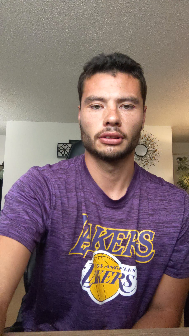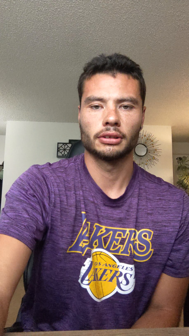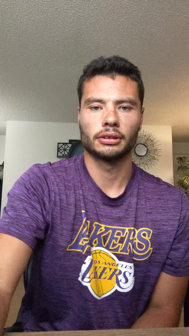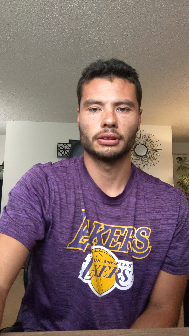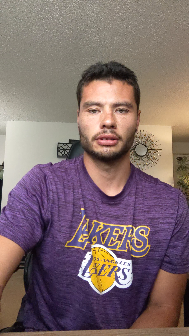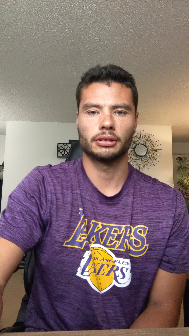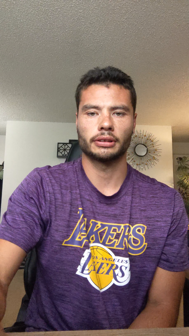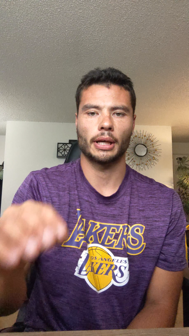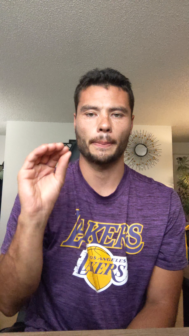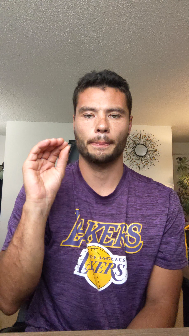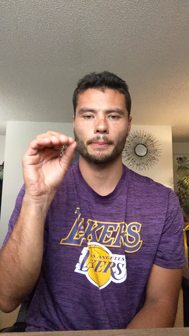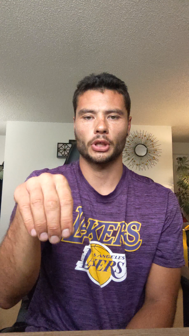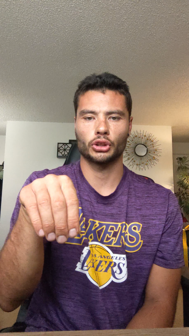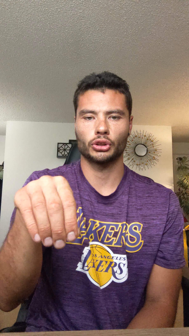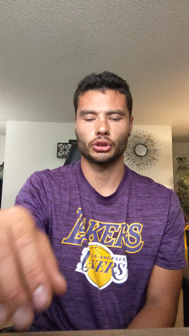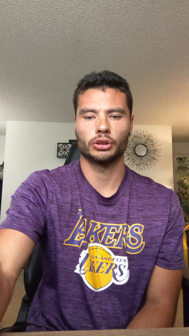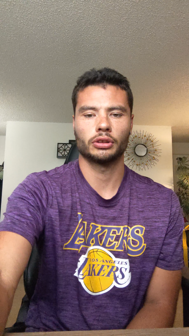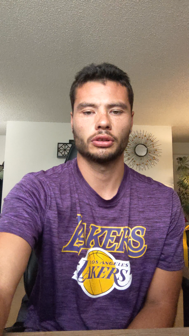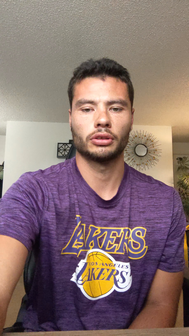put